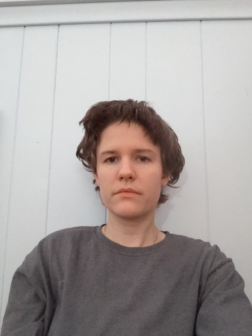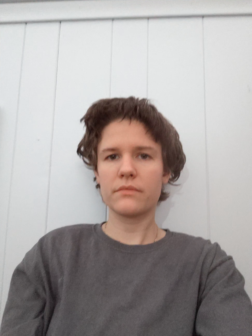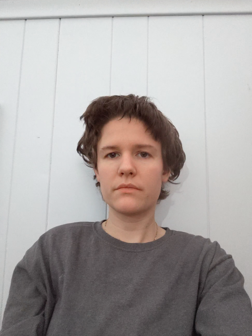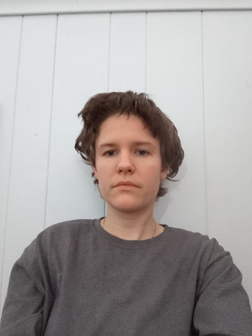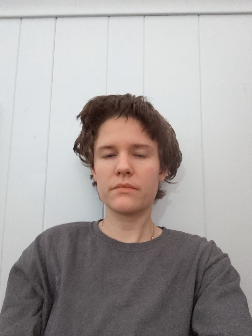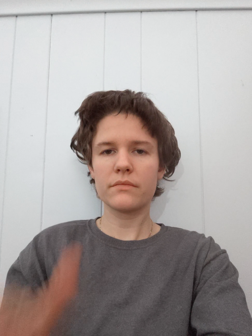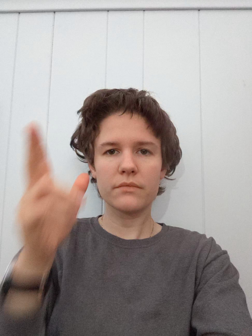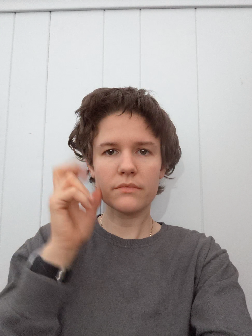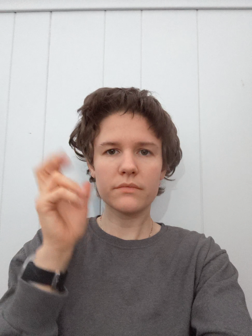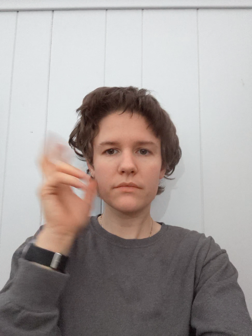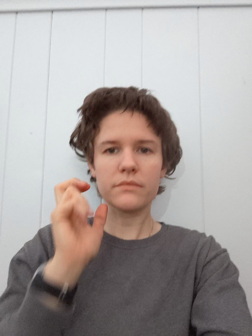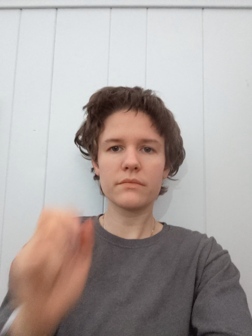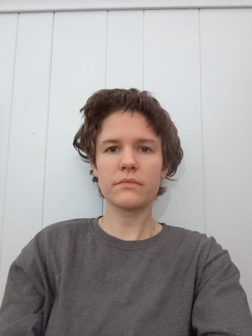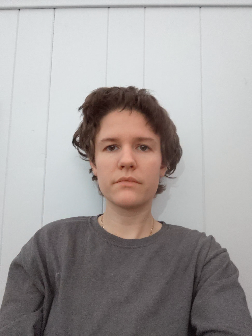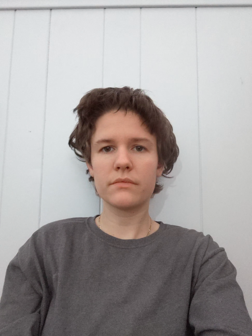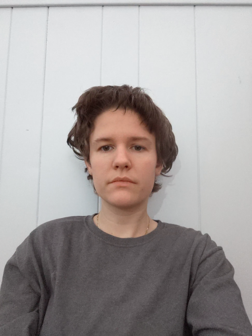listen